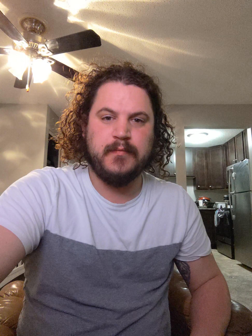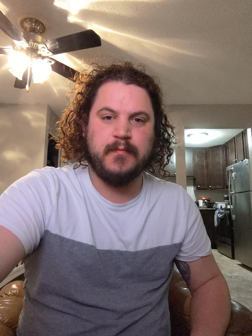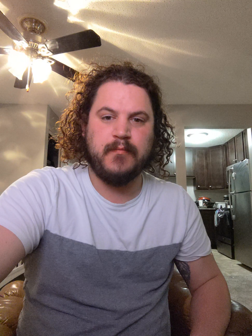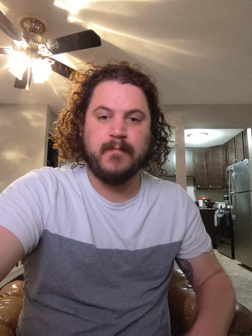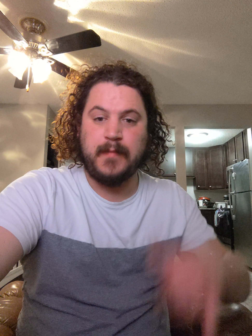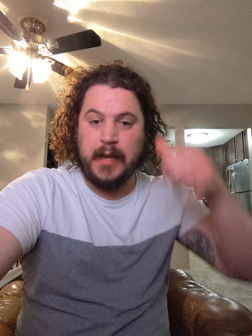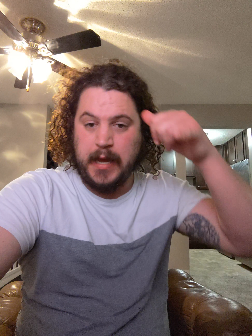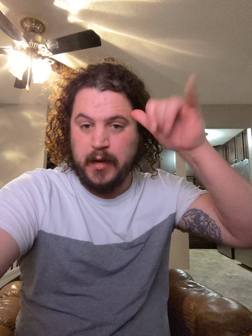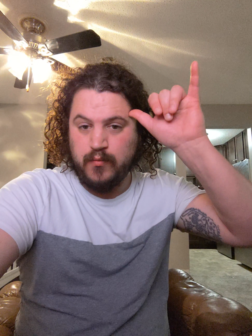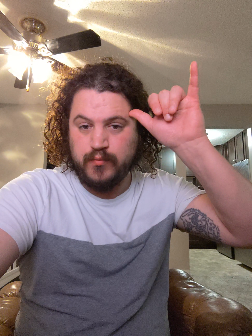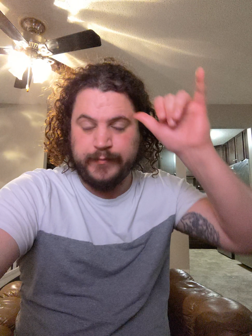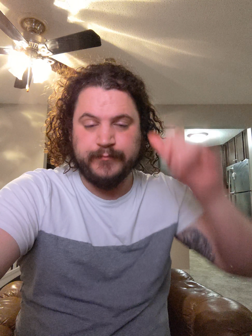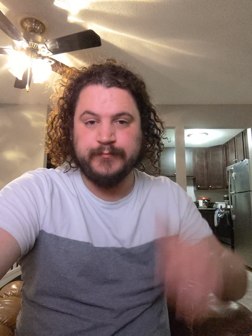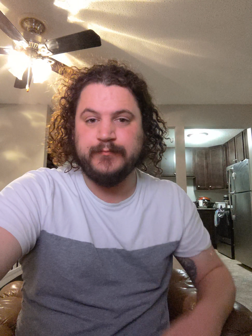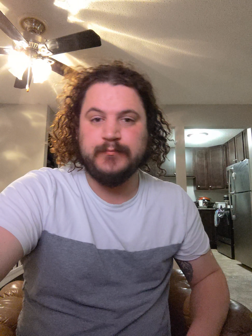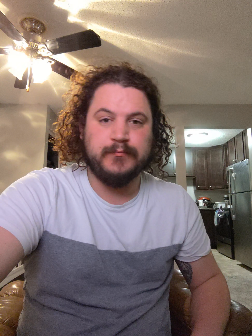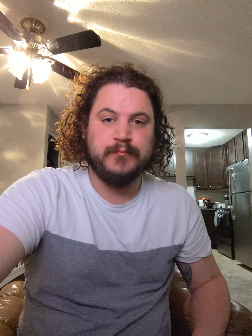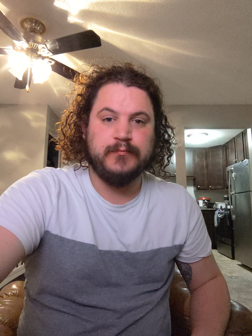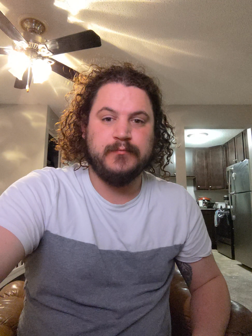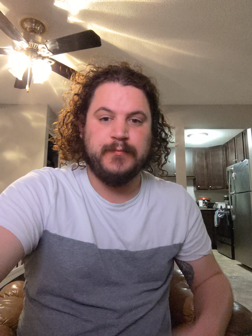cow